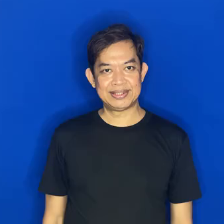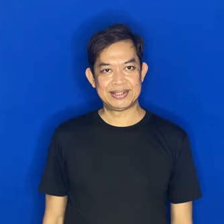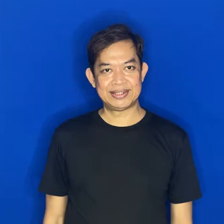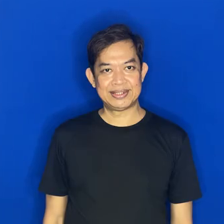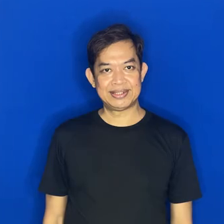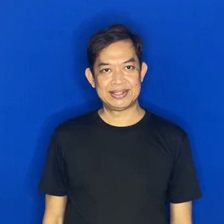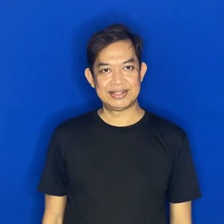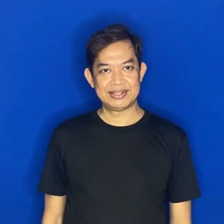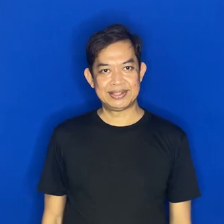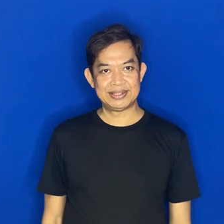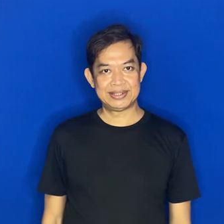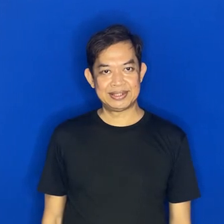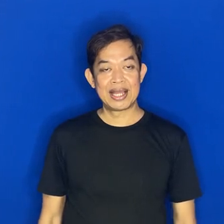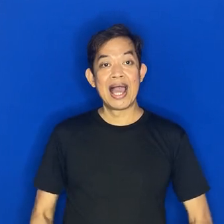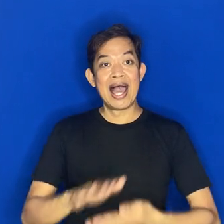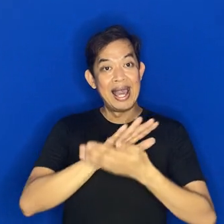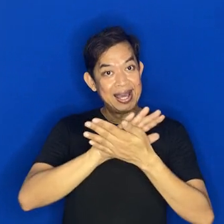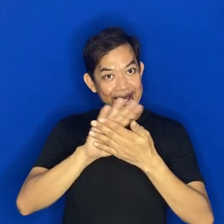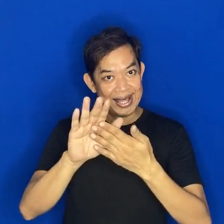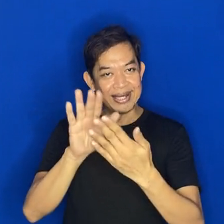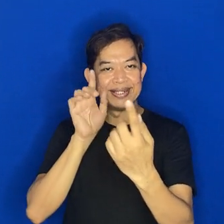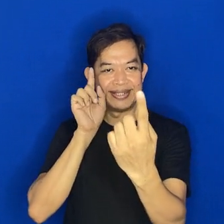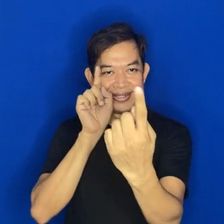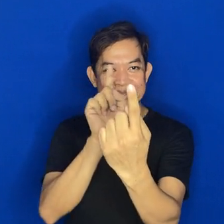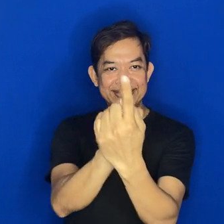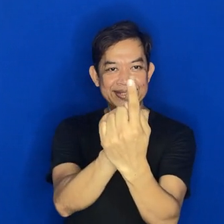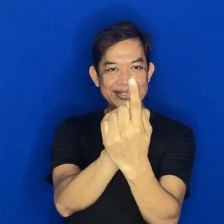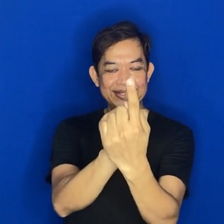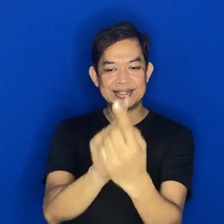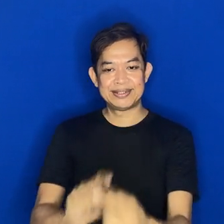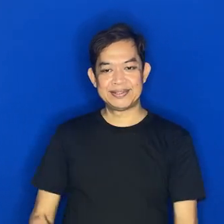nice to meet you